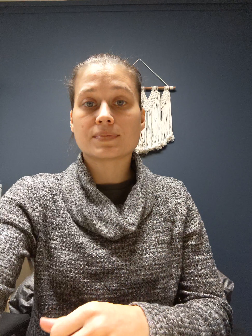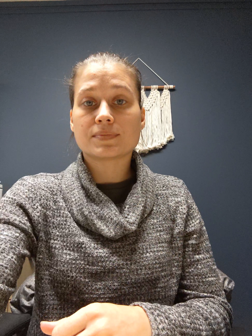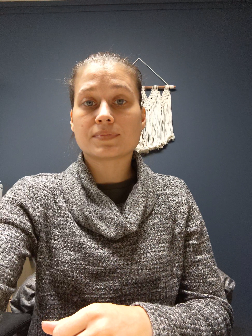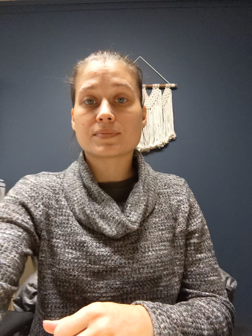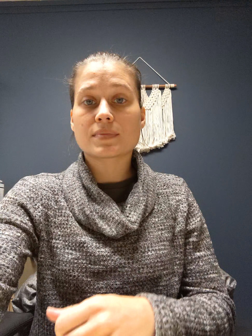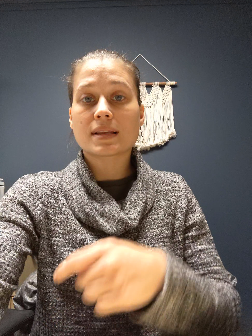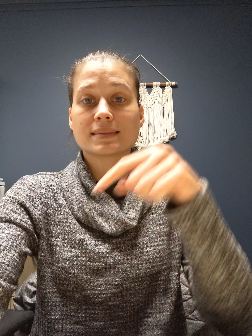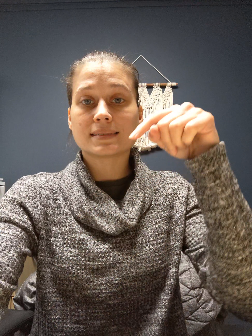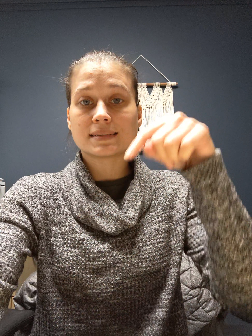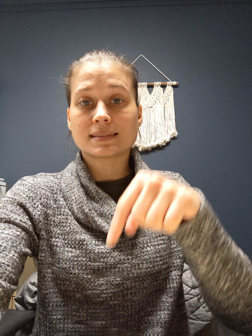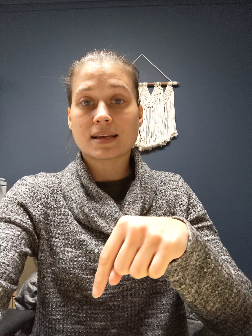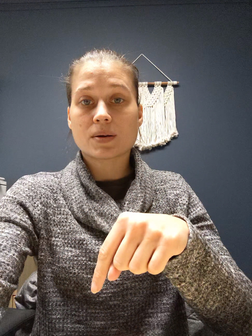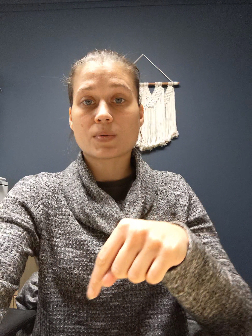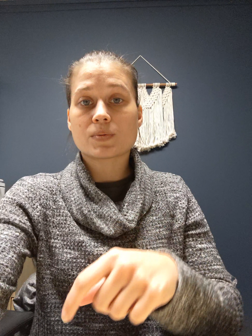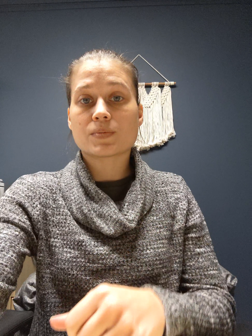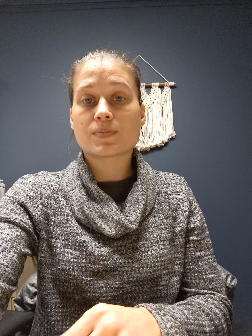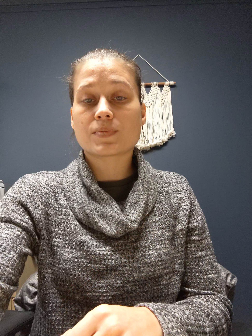down